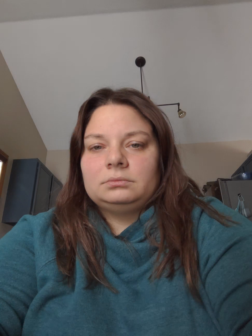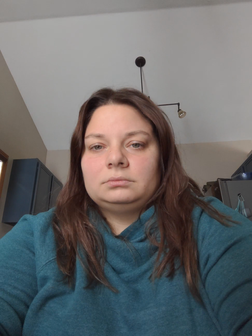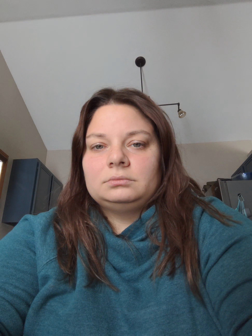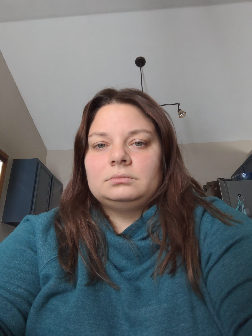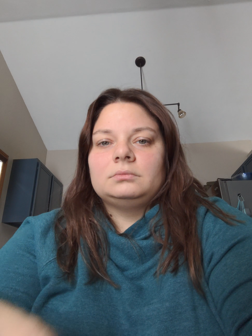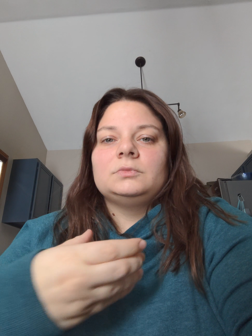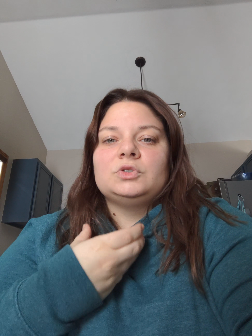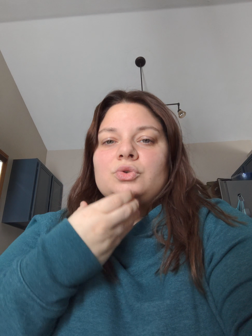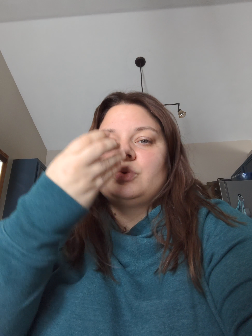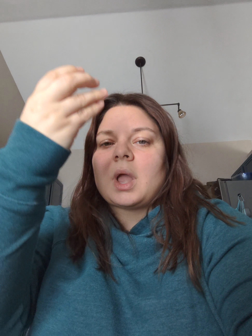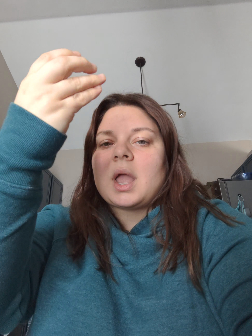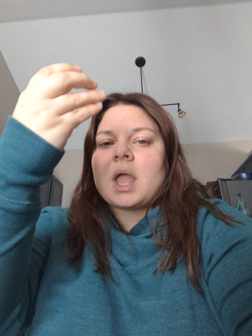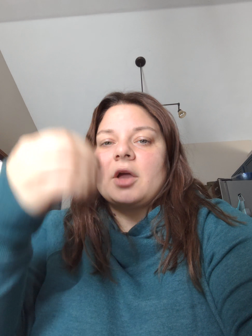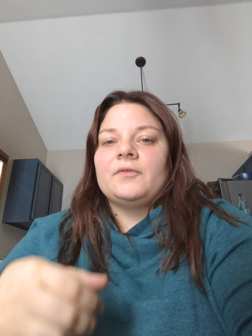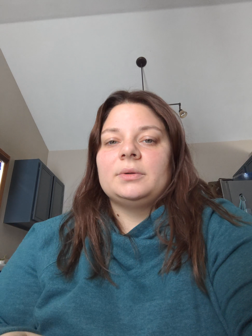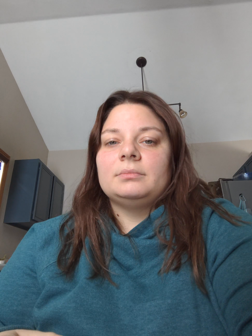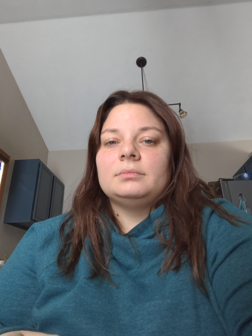giraffe